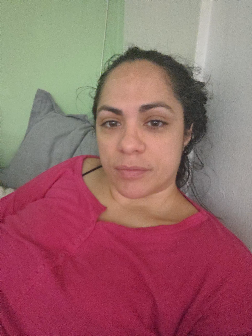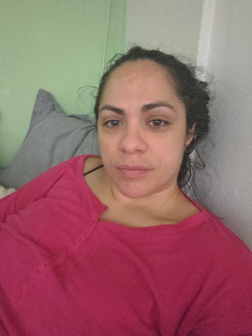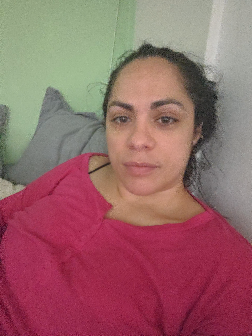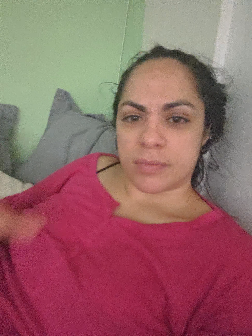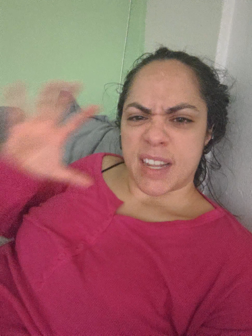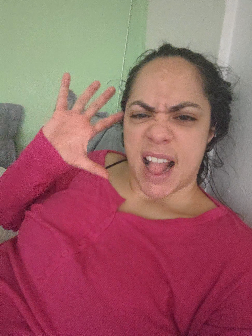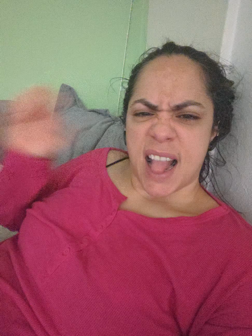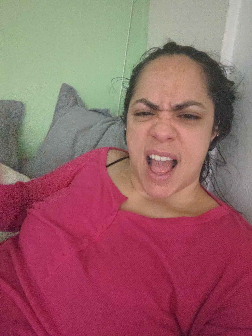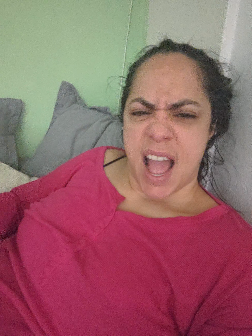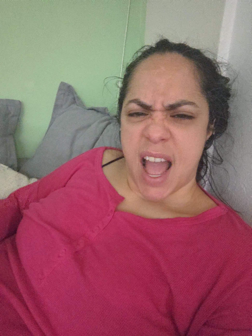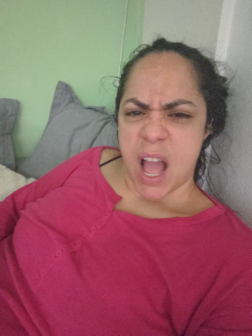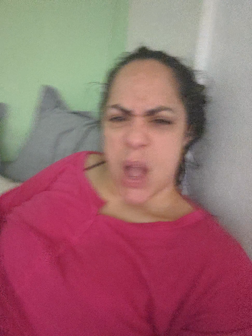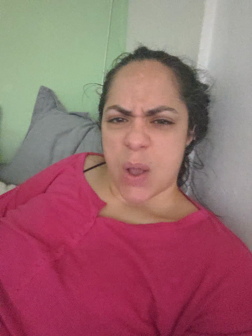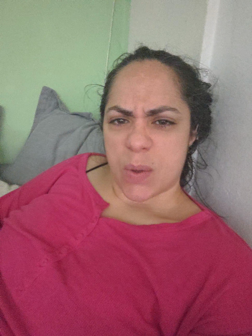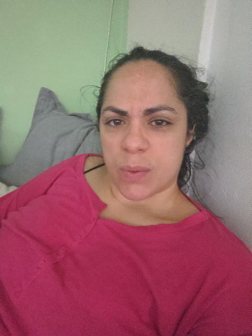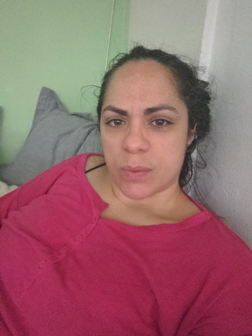loud